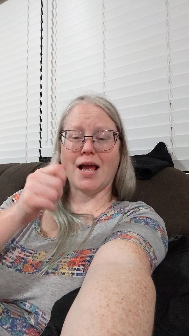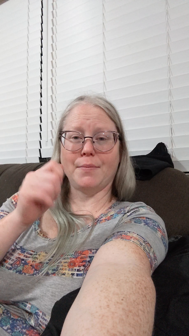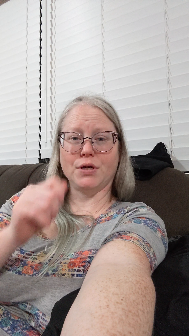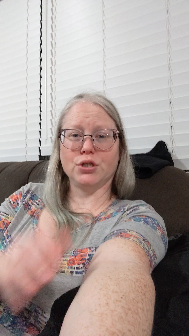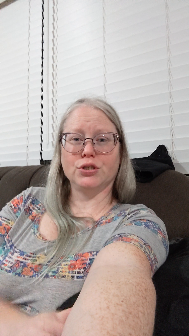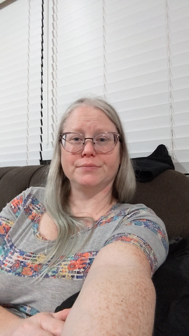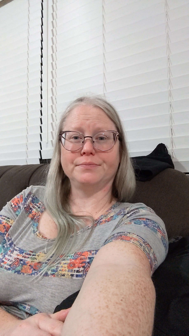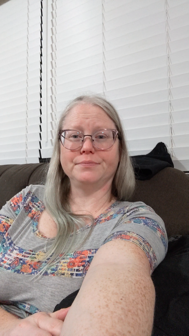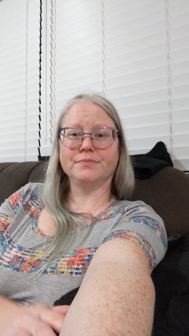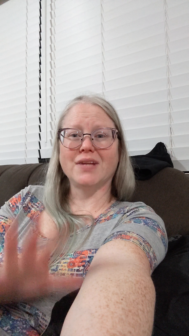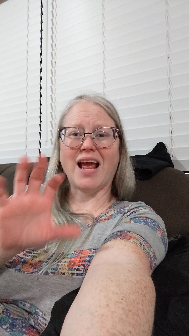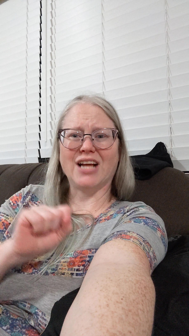catch